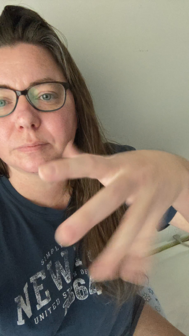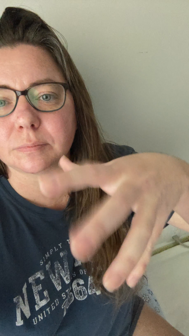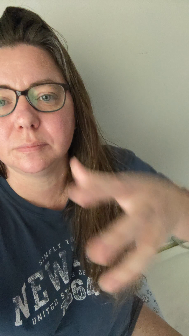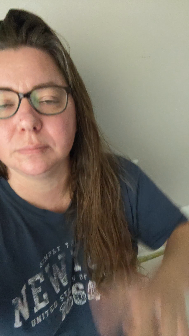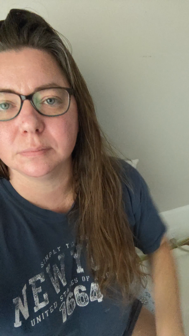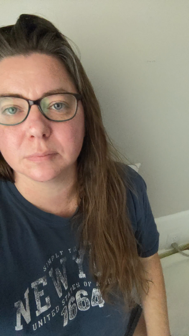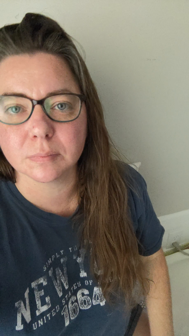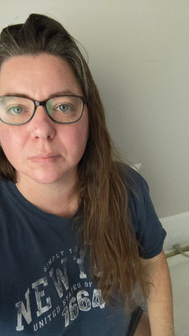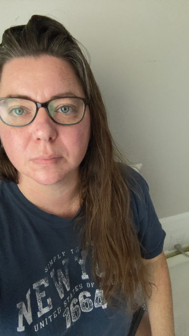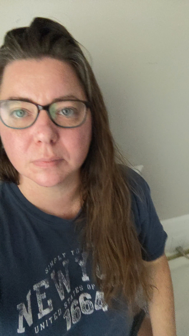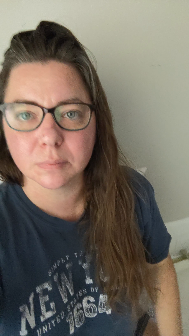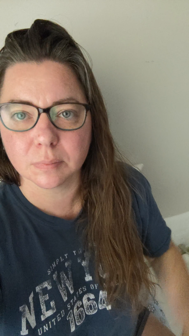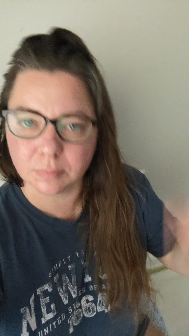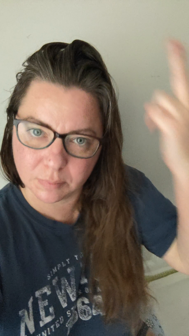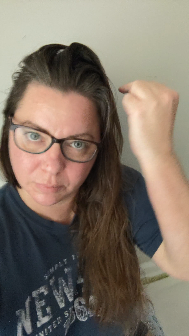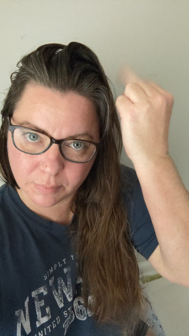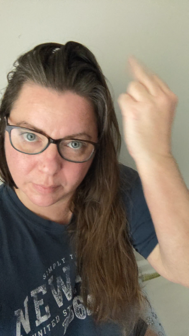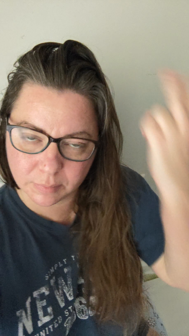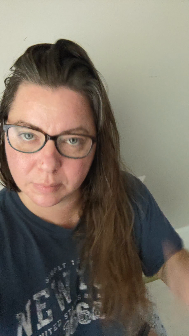rabbit